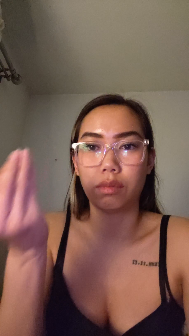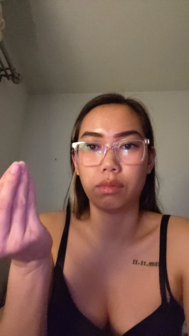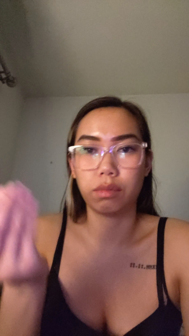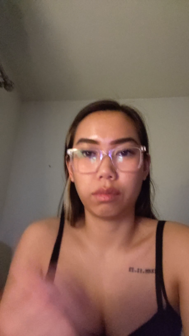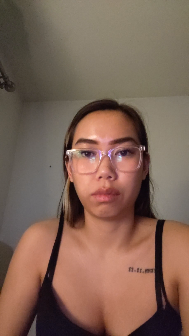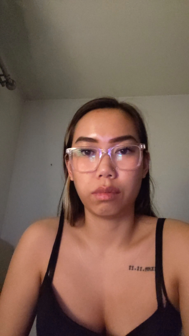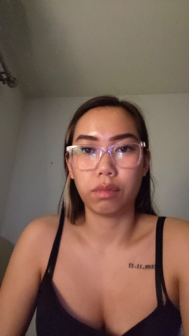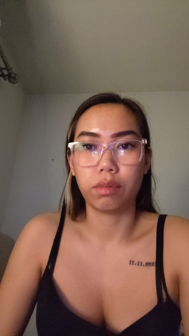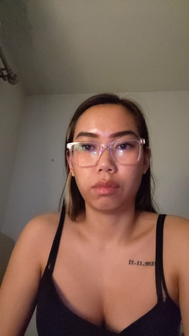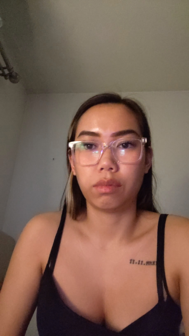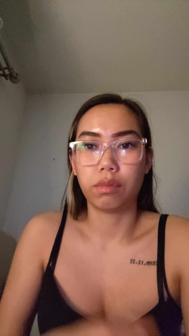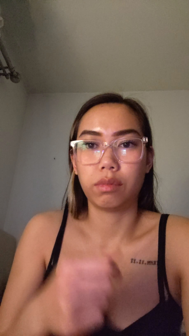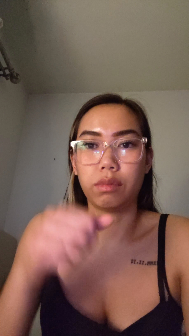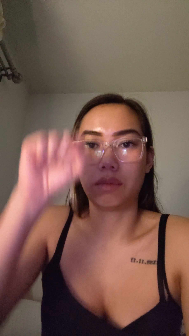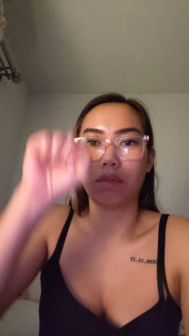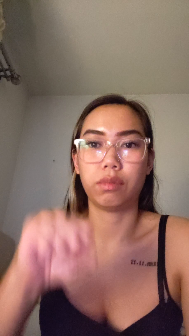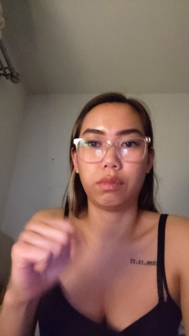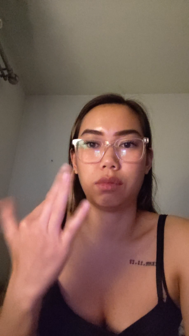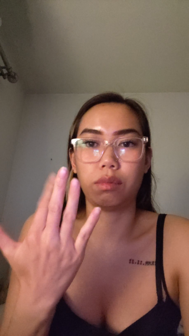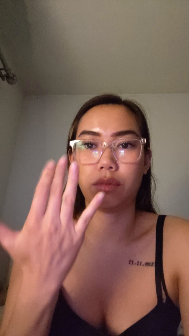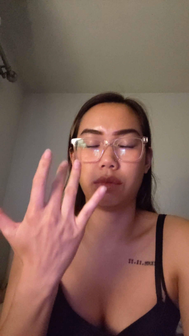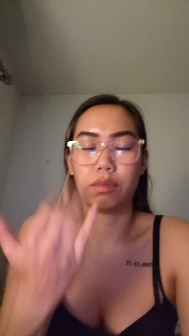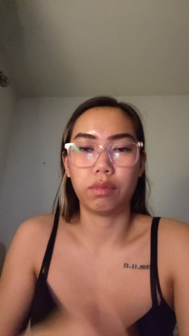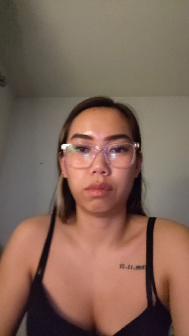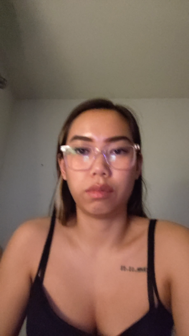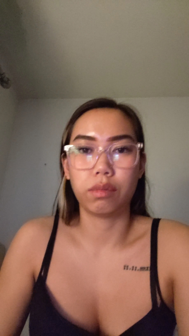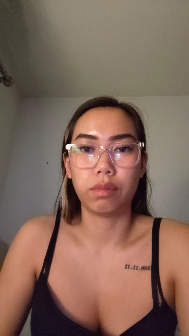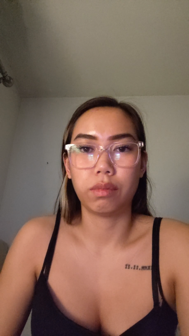gloves